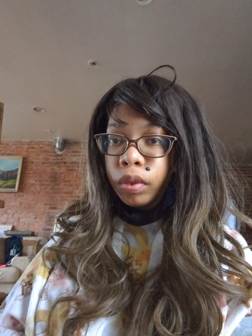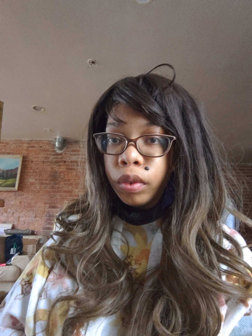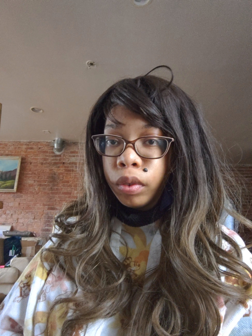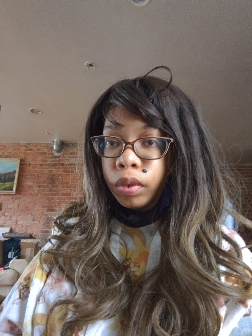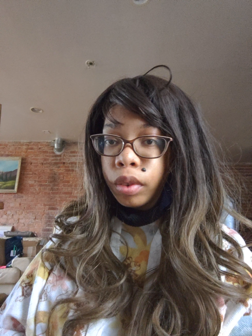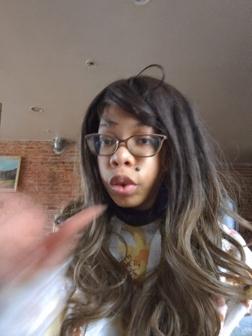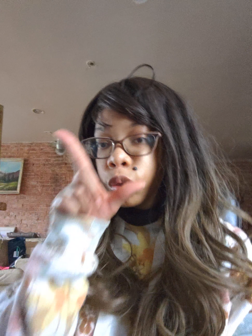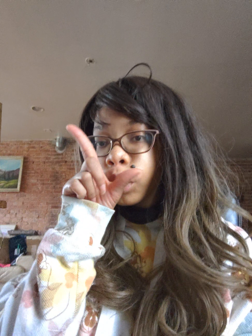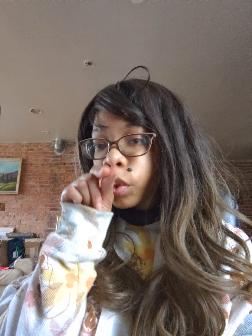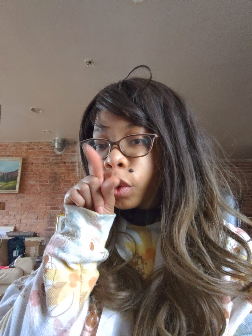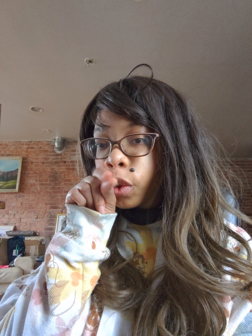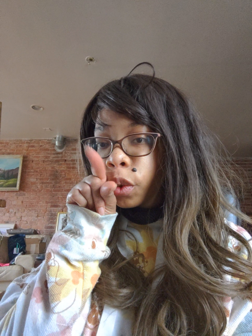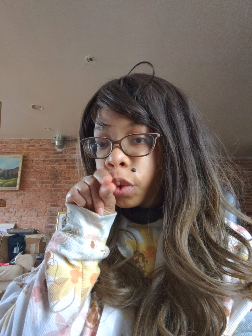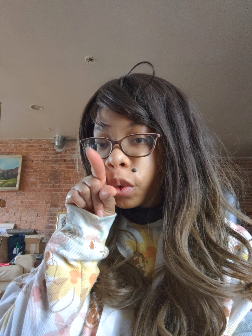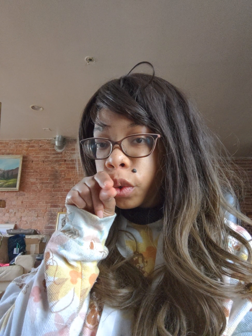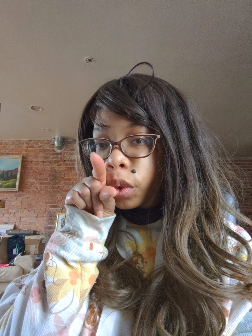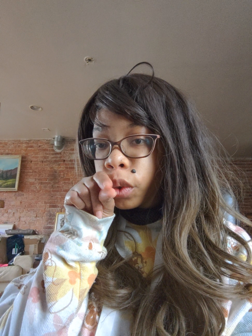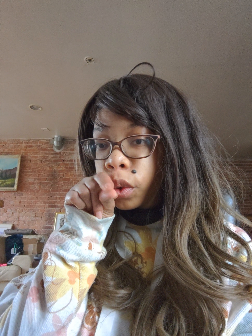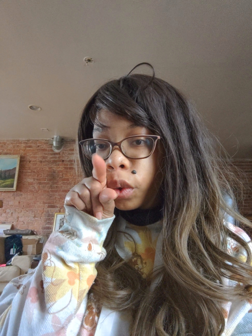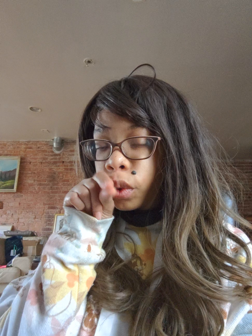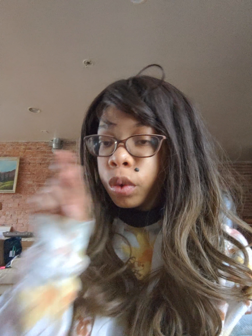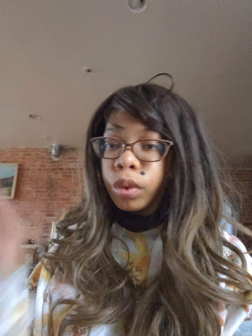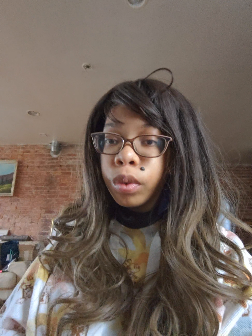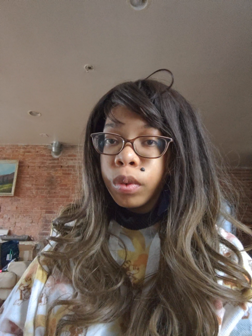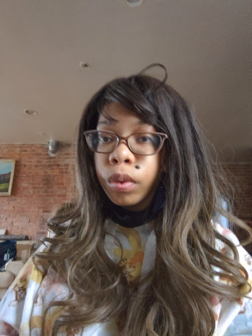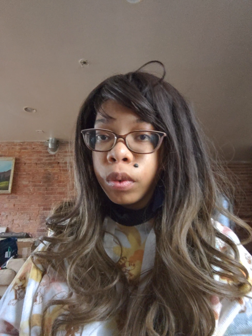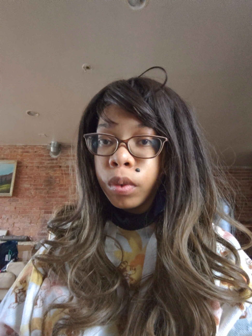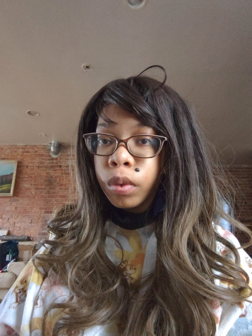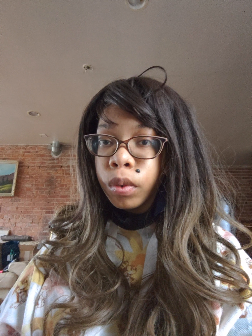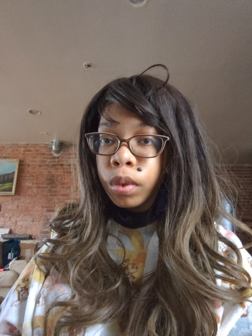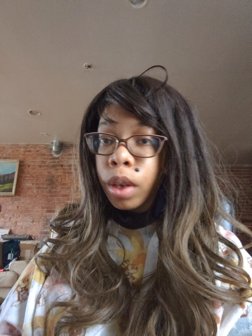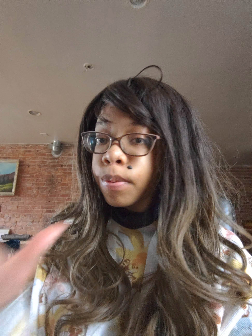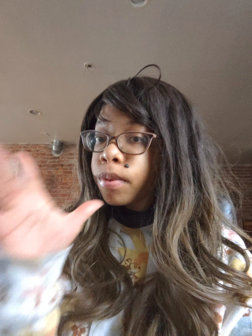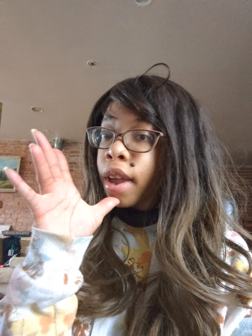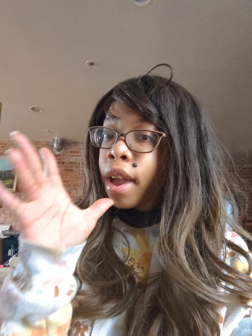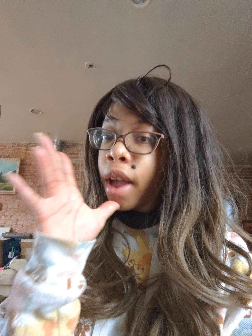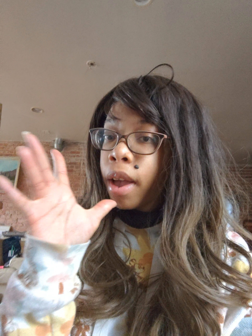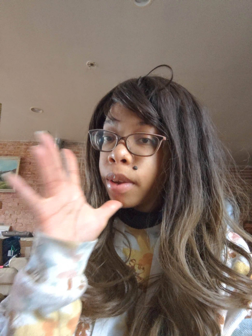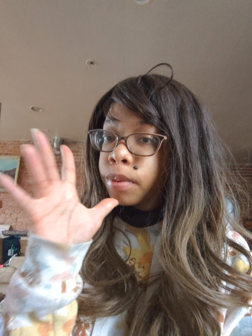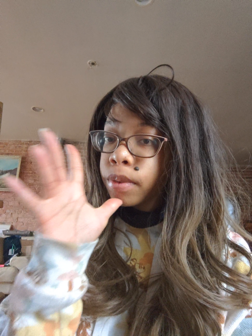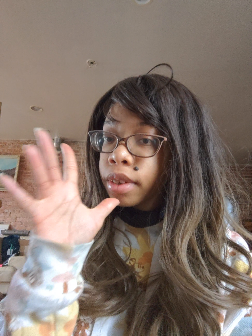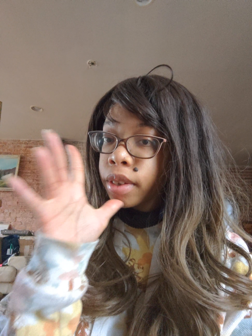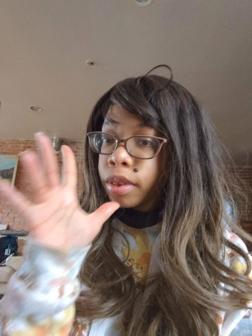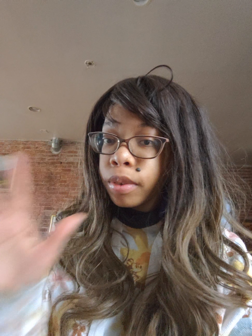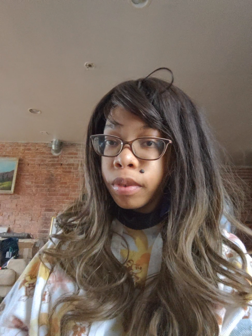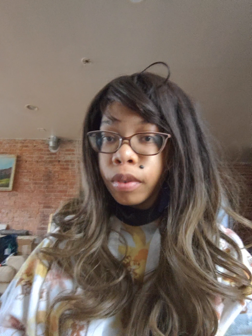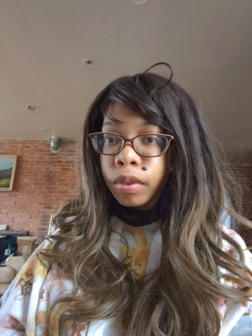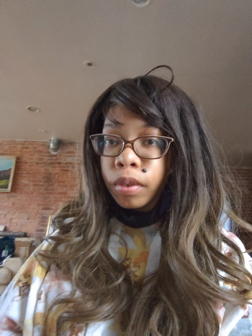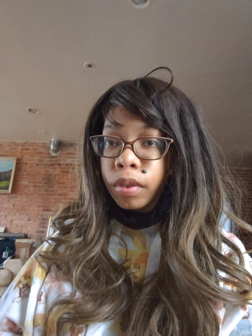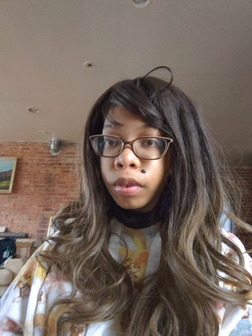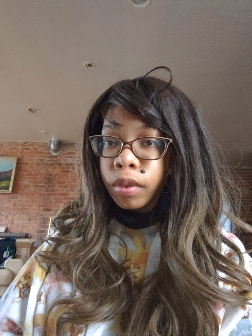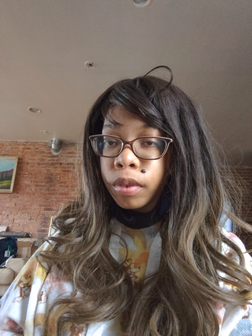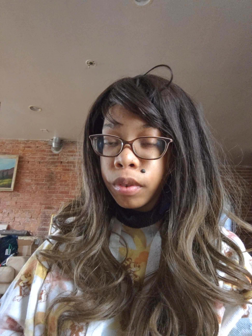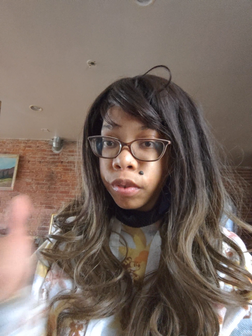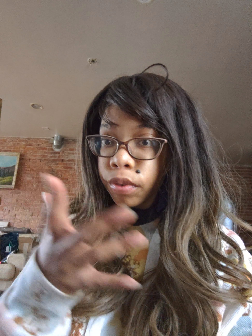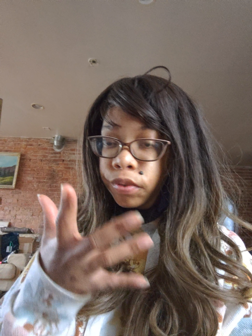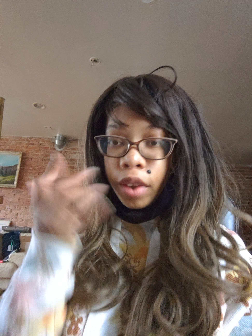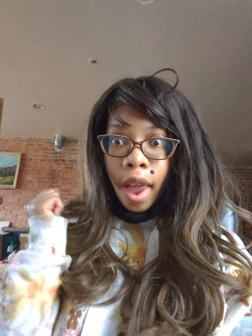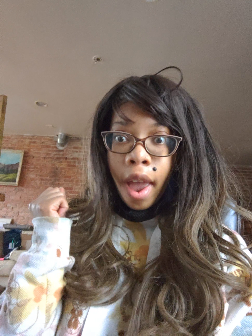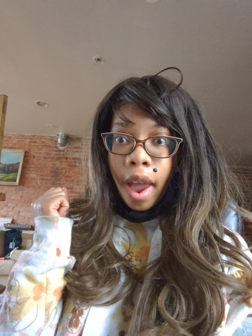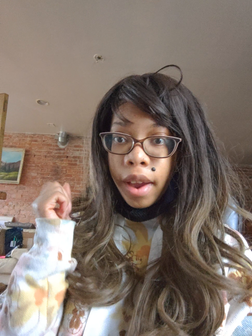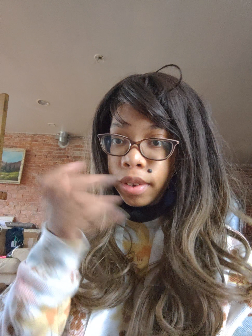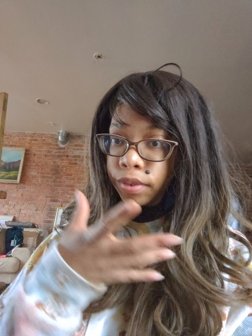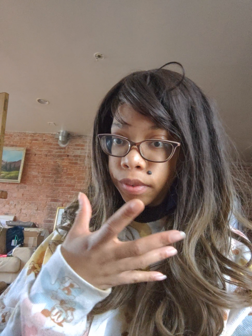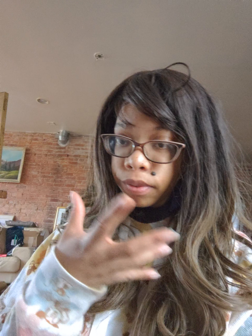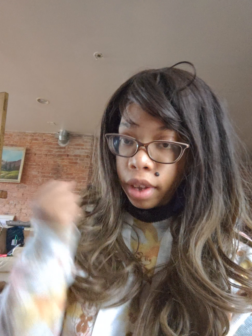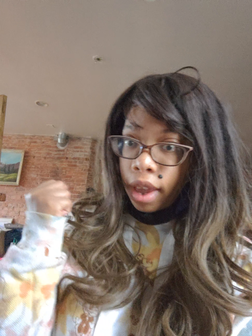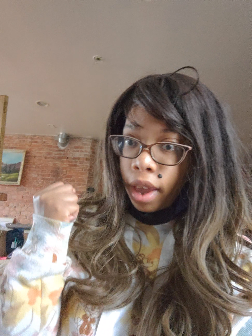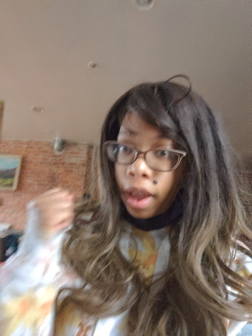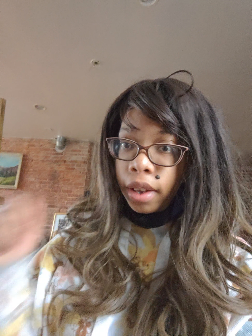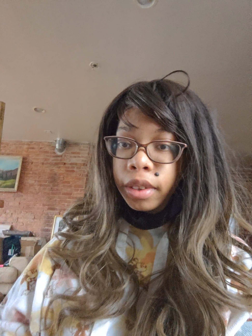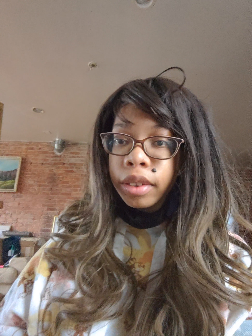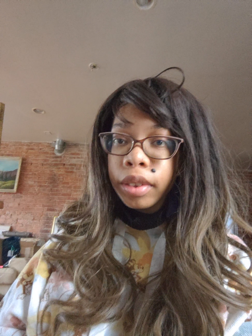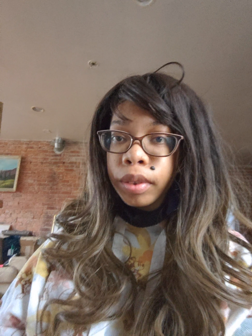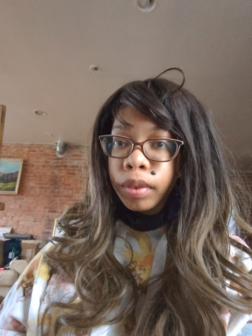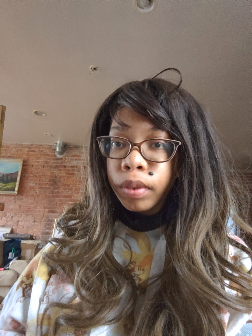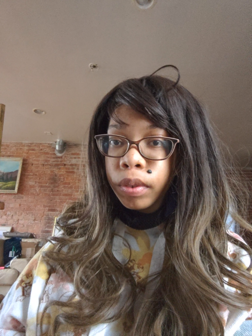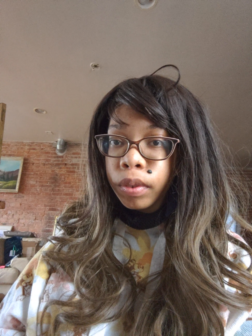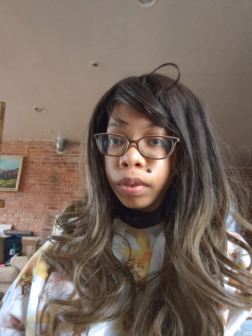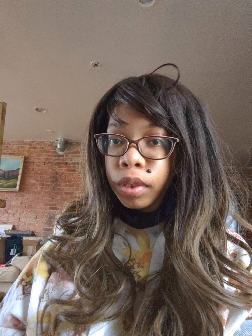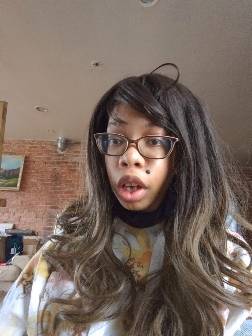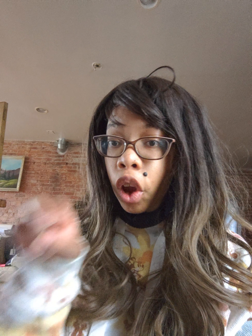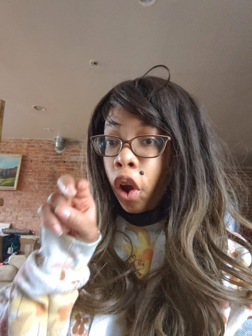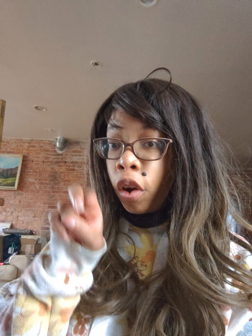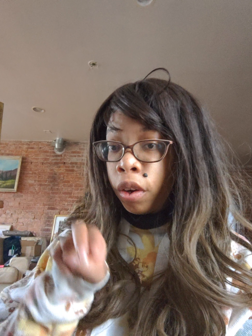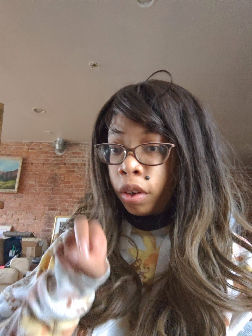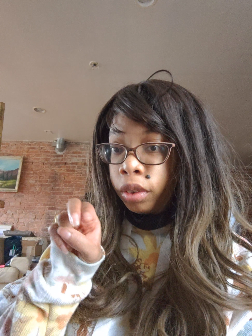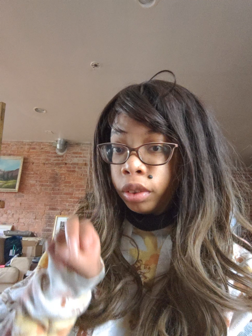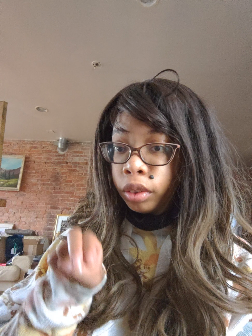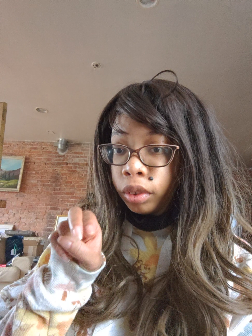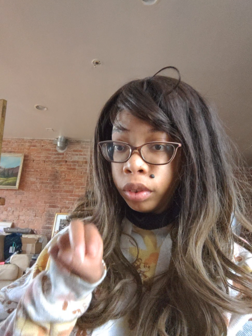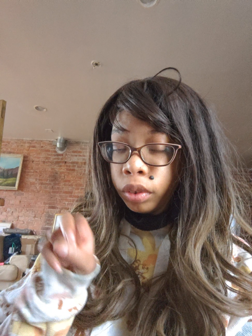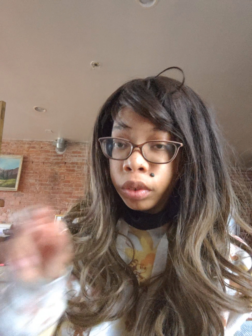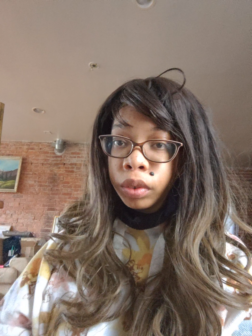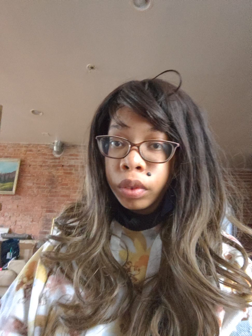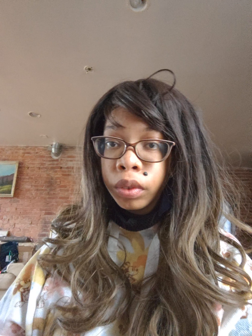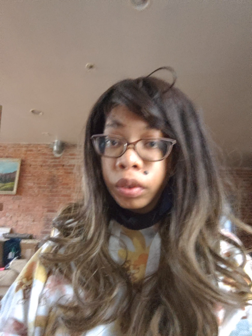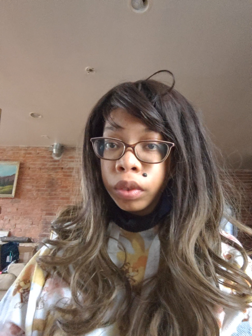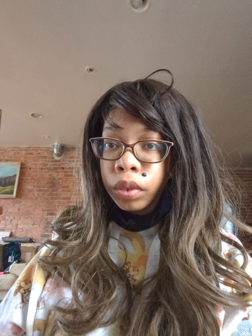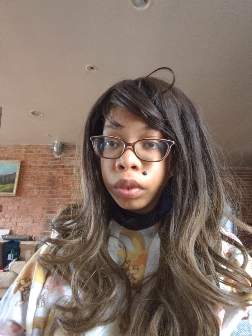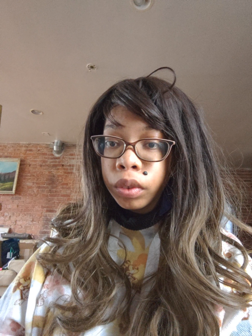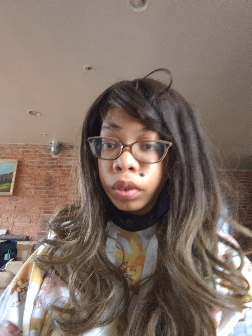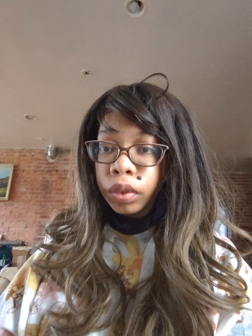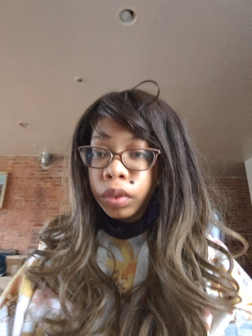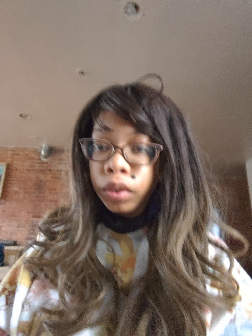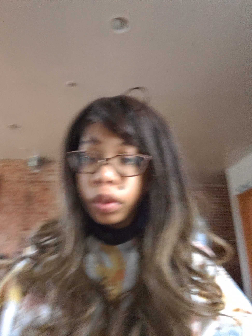bird